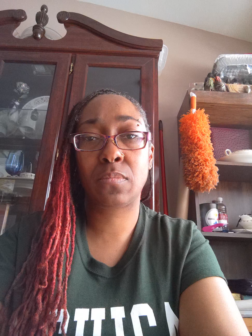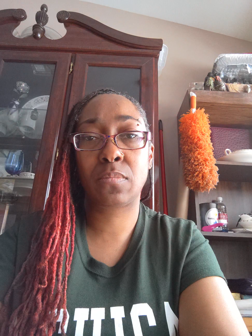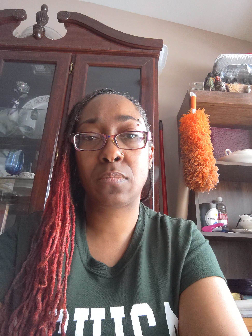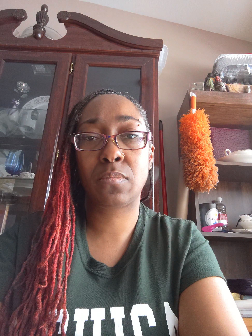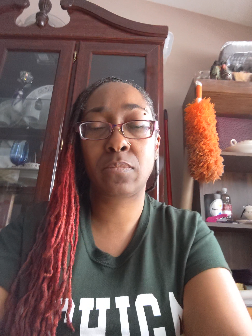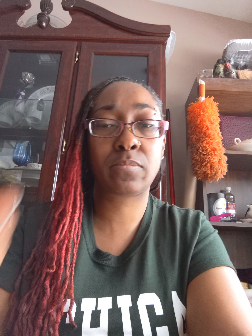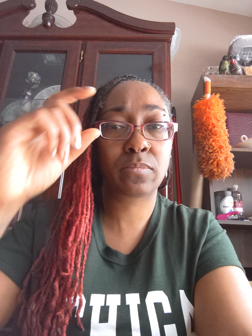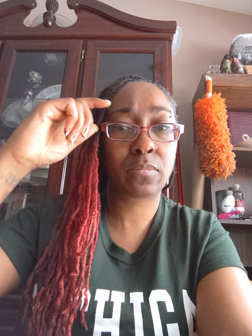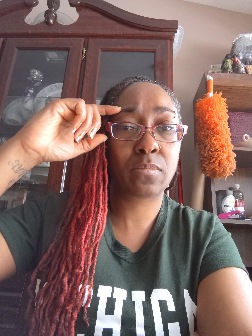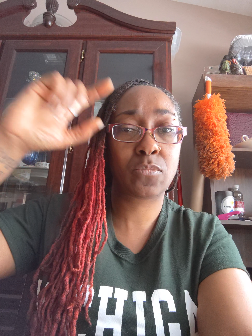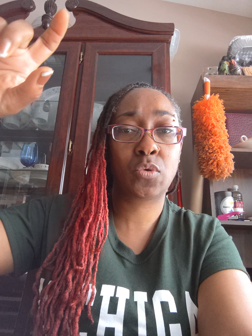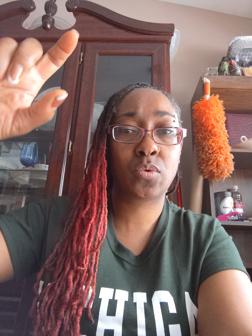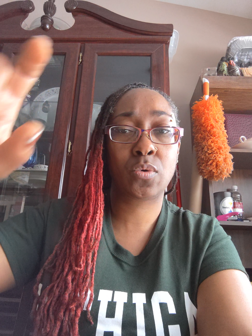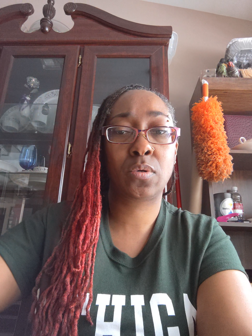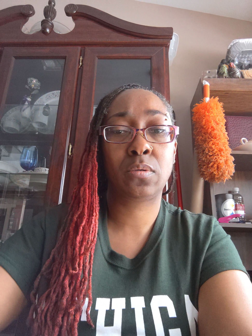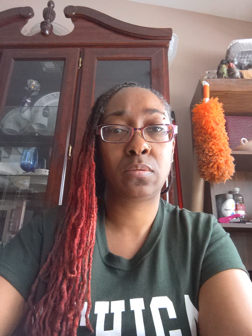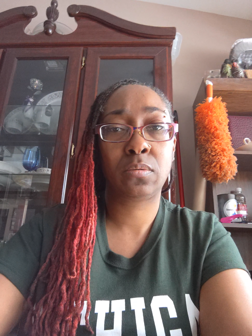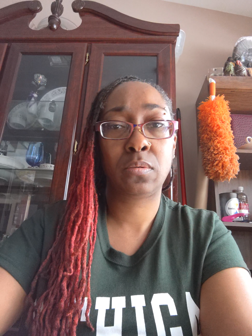moon